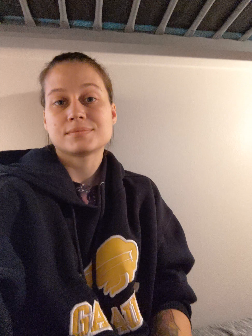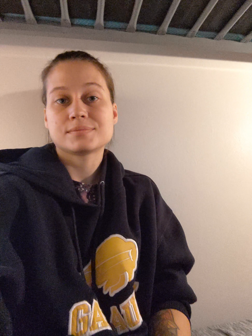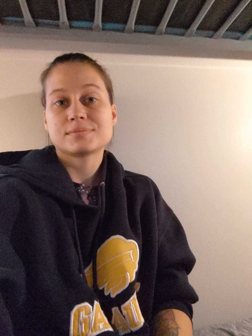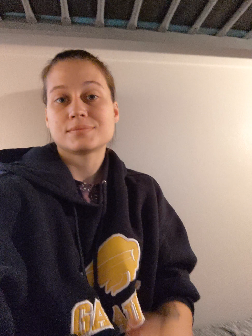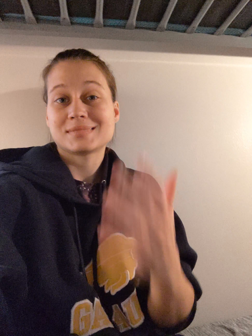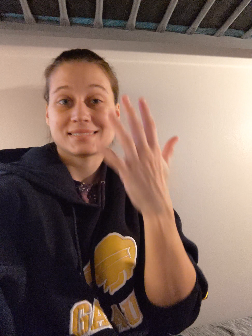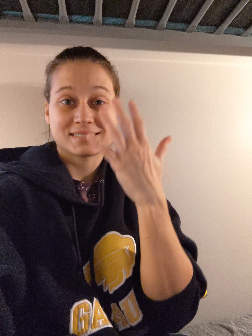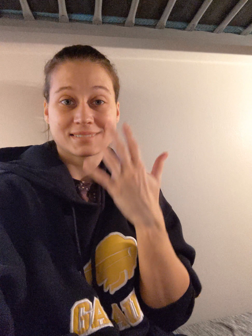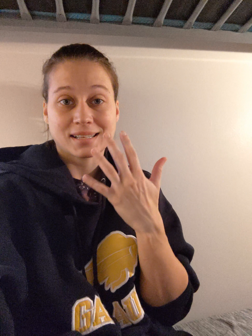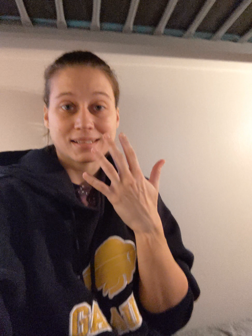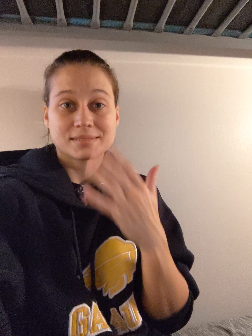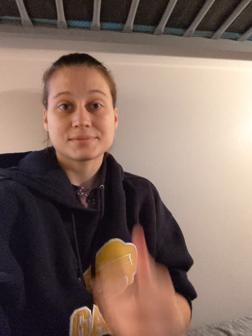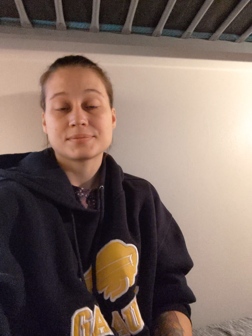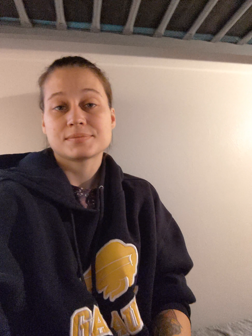sad